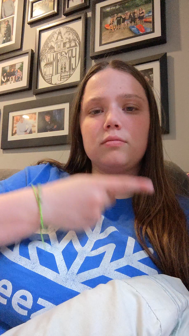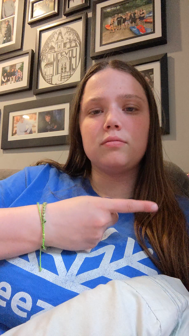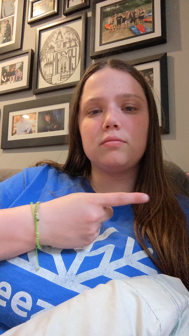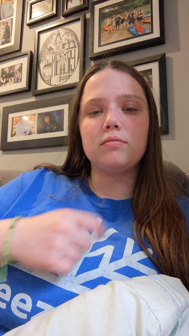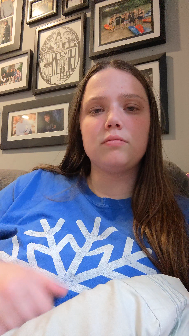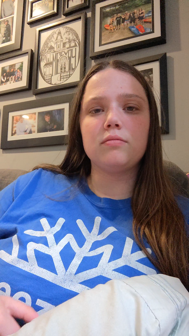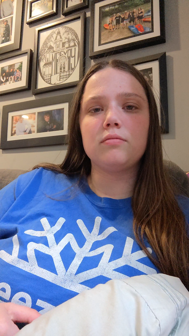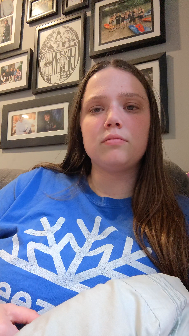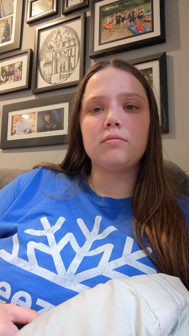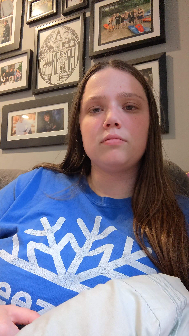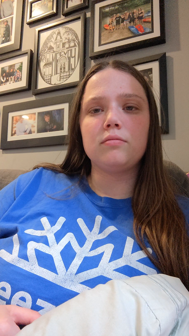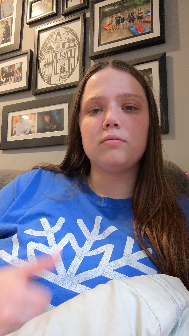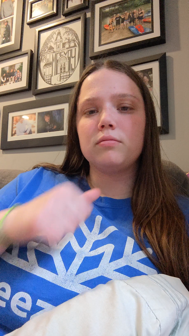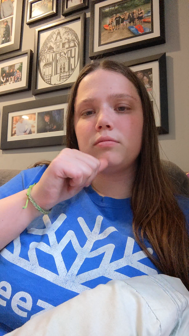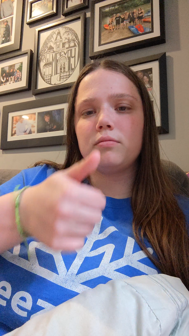don't